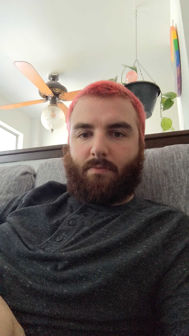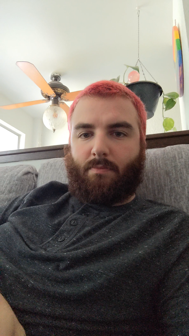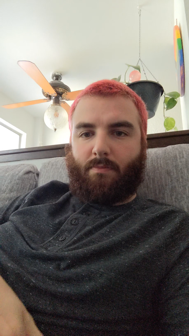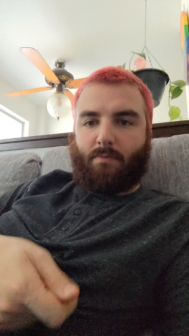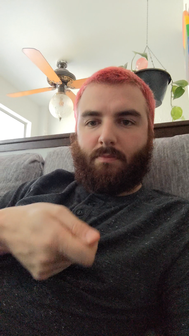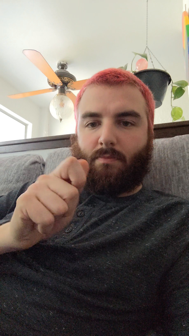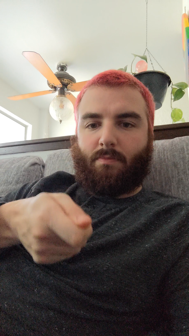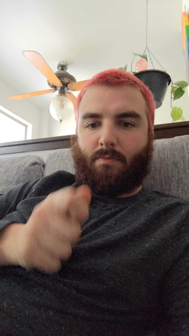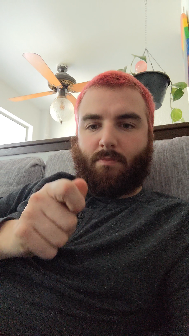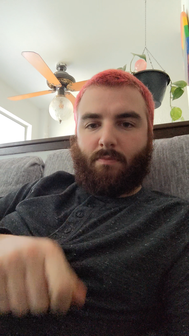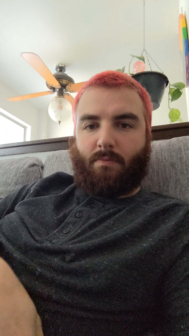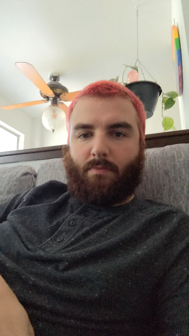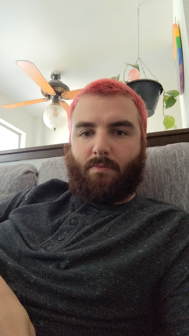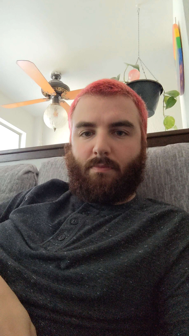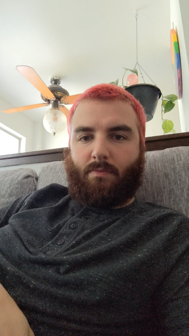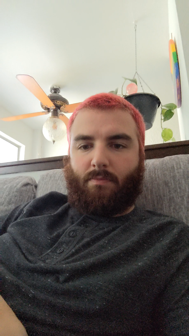shovel